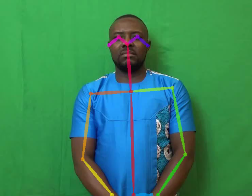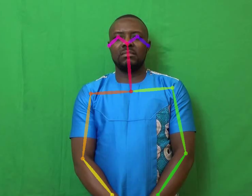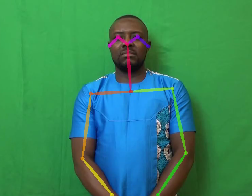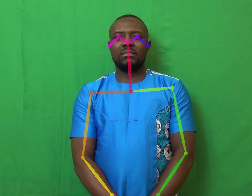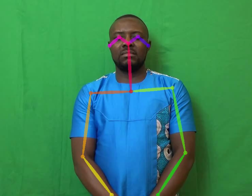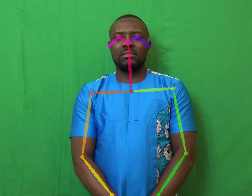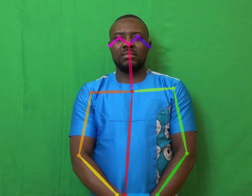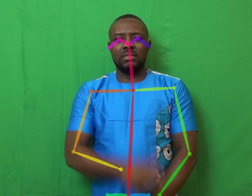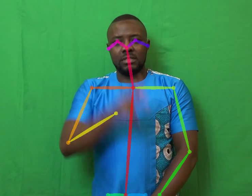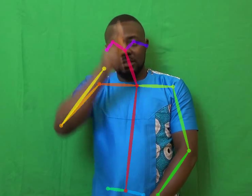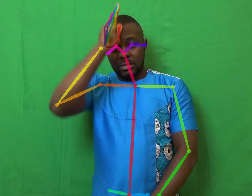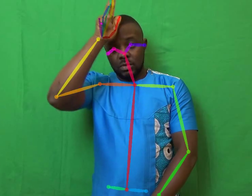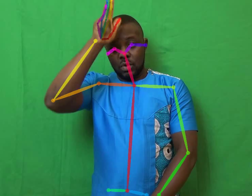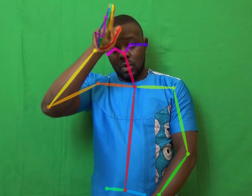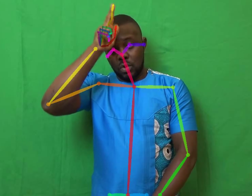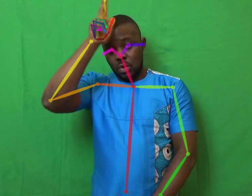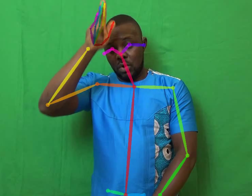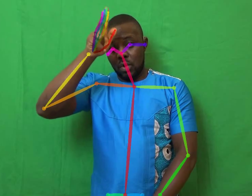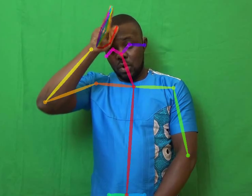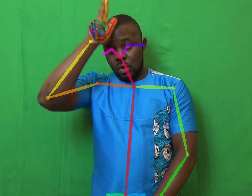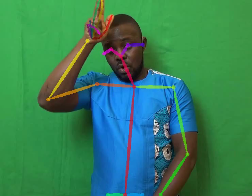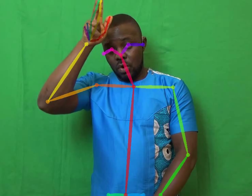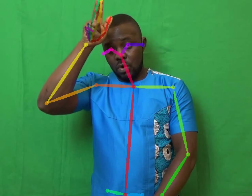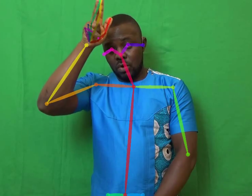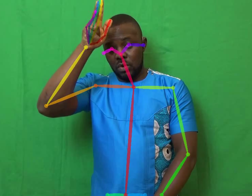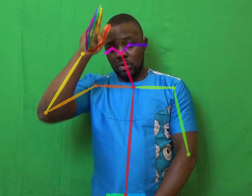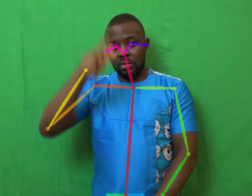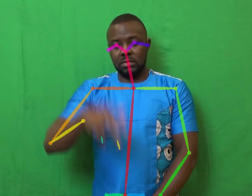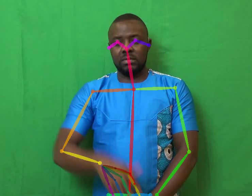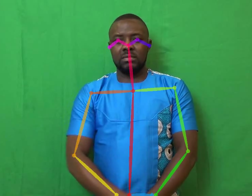cock